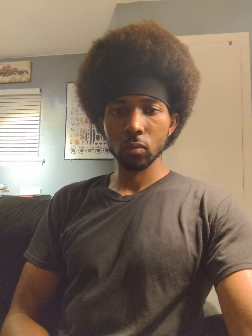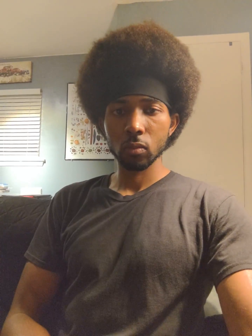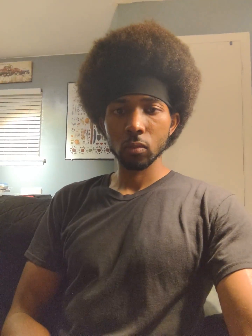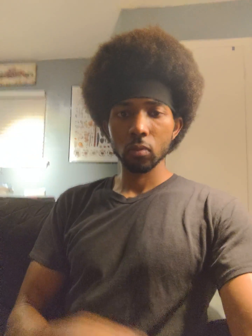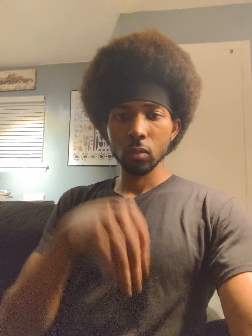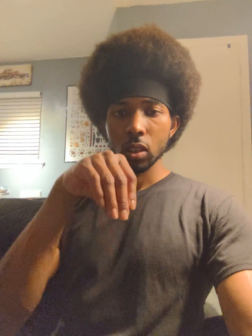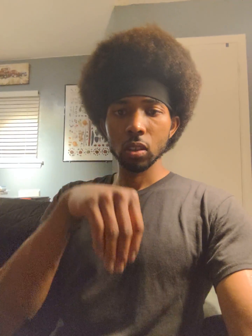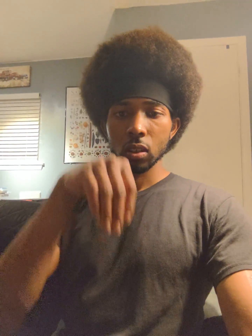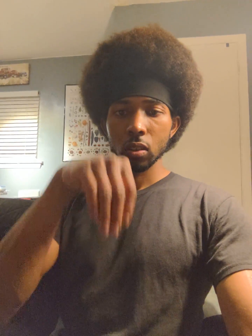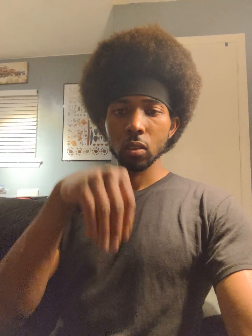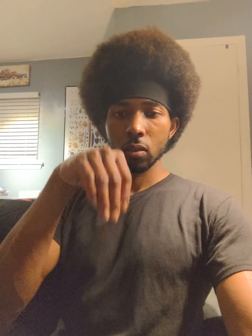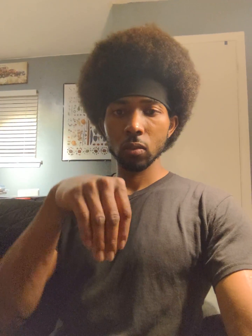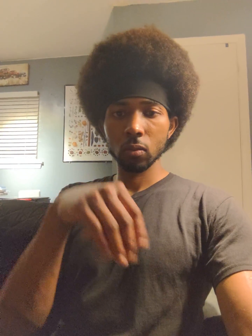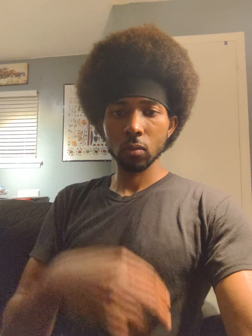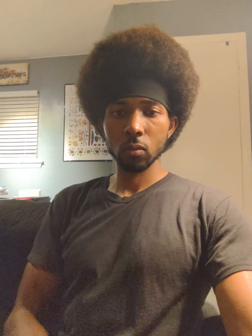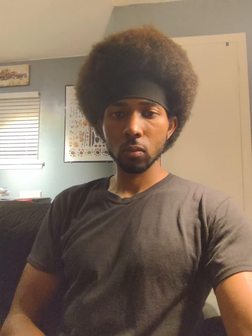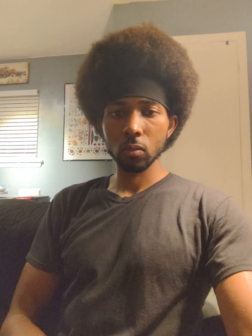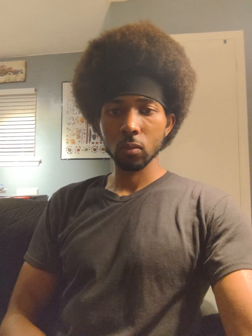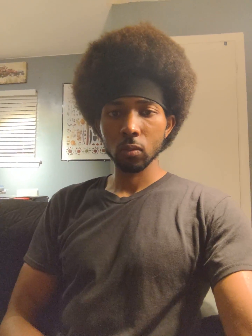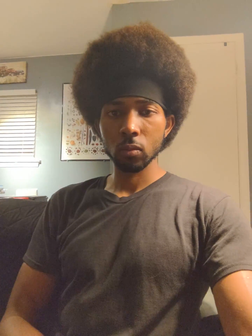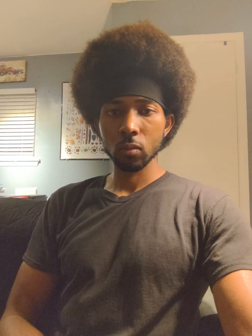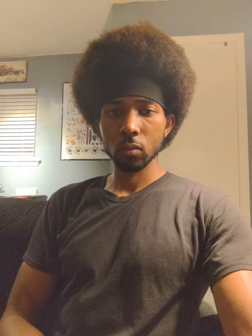inside